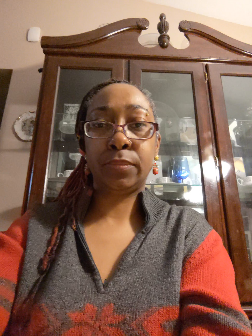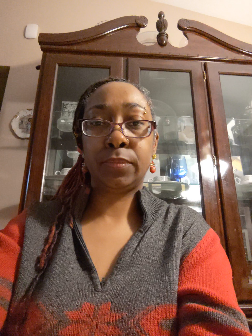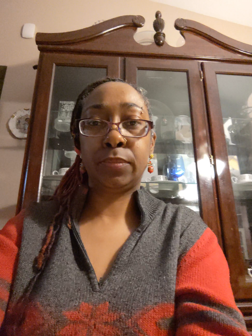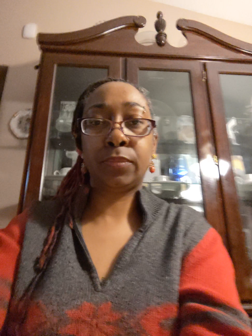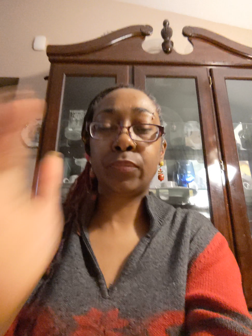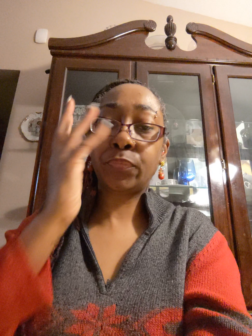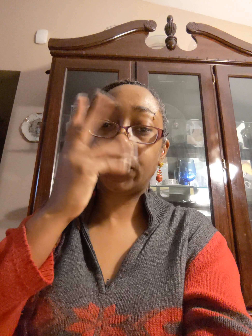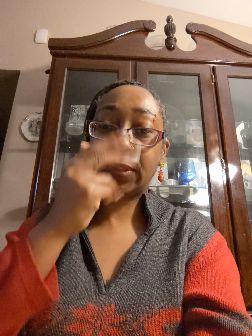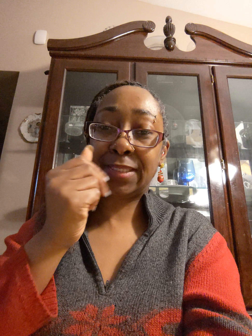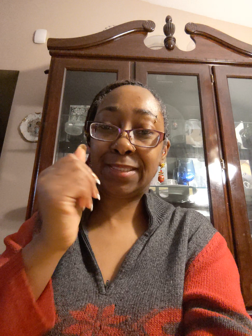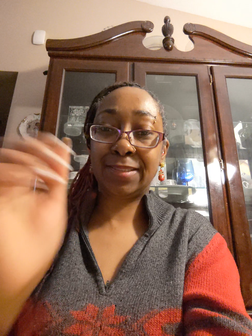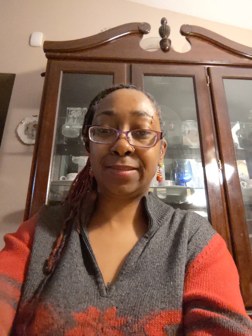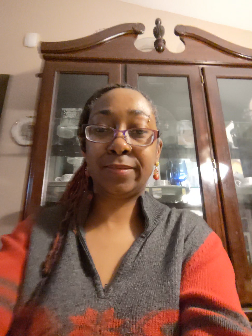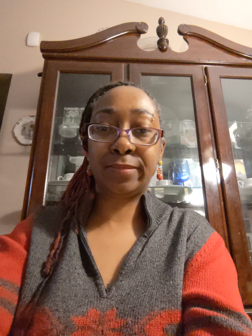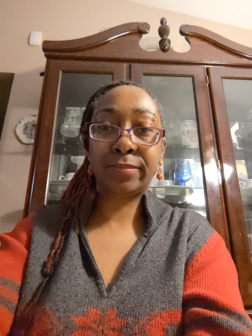pretty